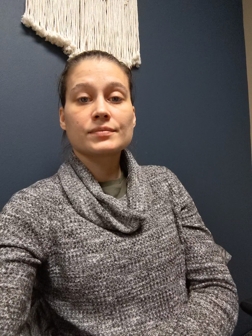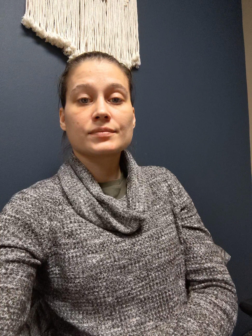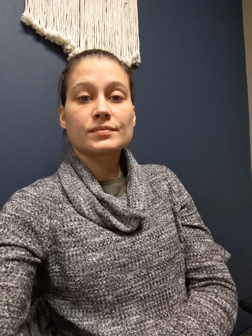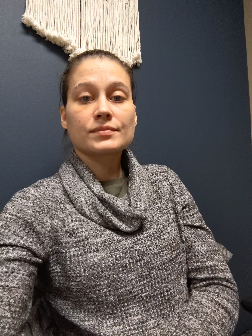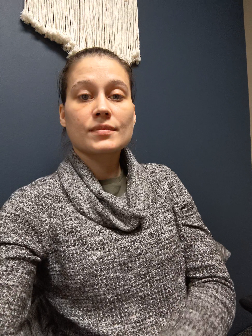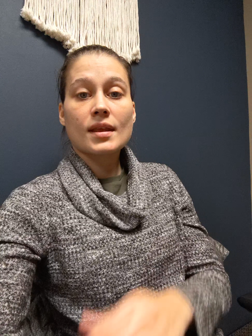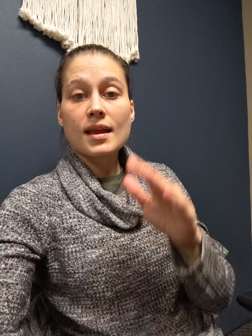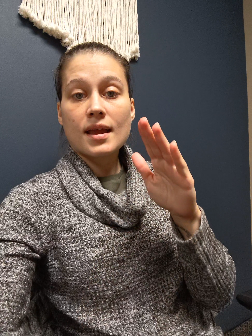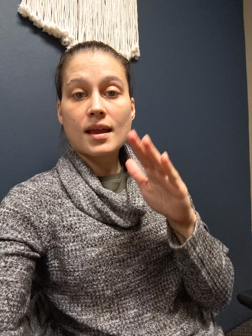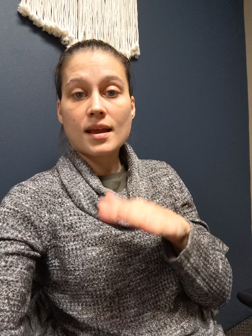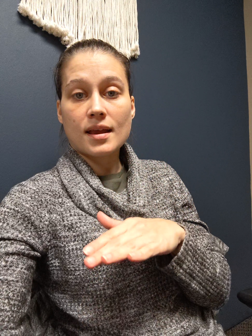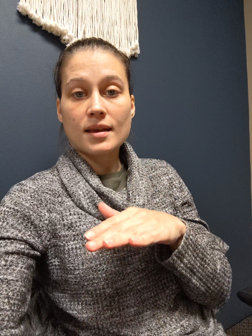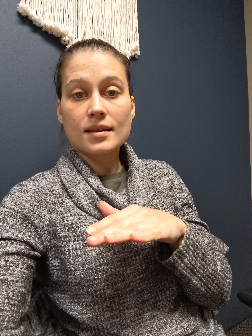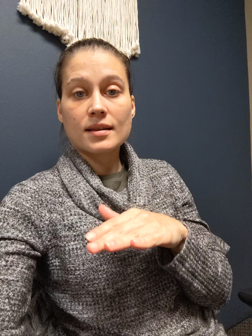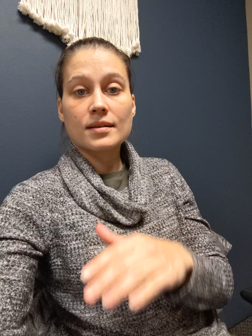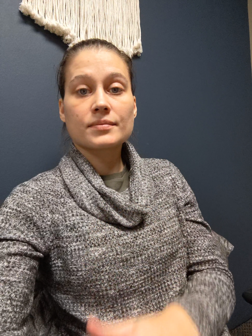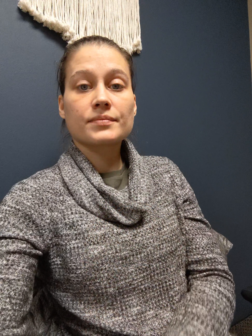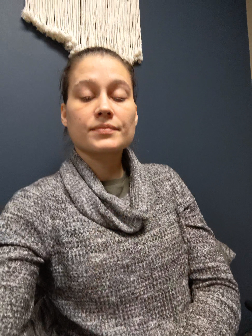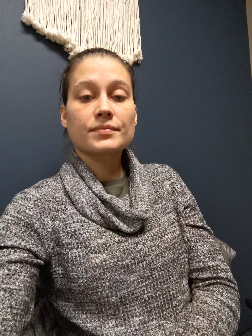on